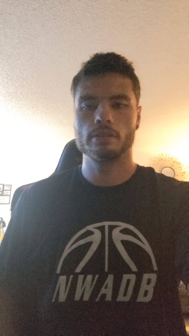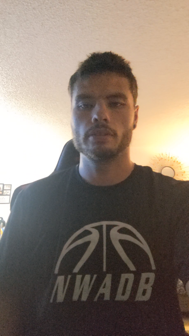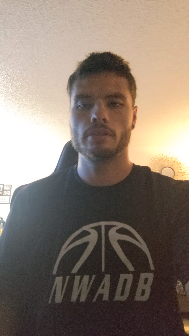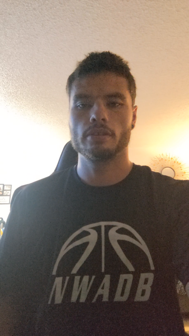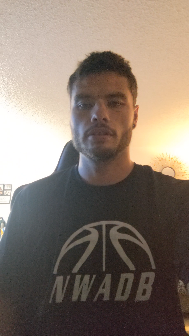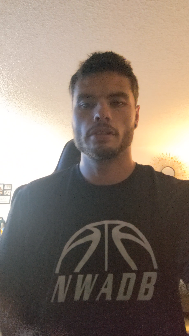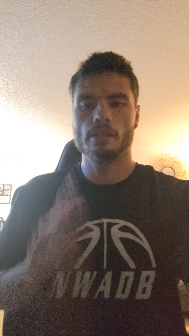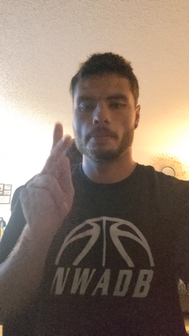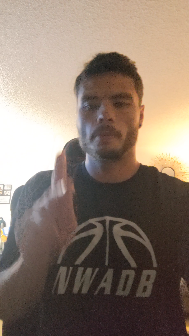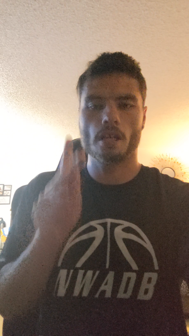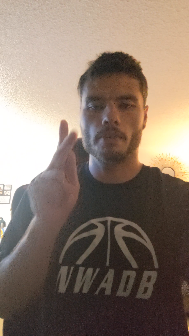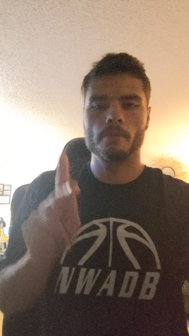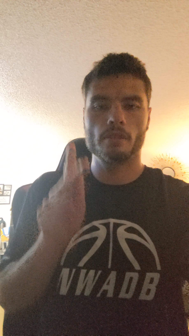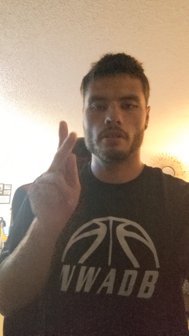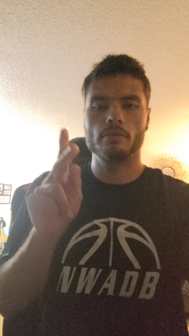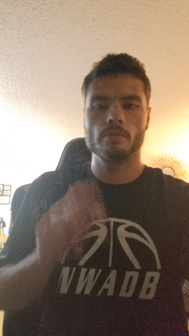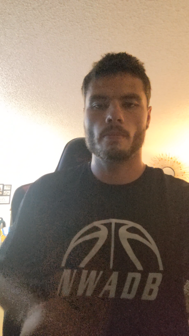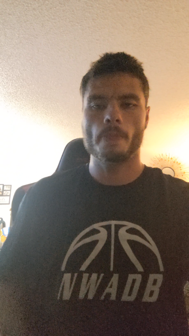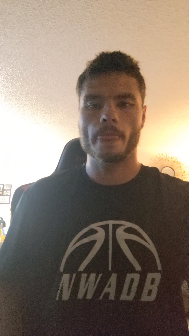people